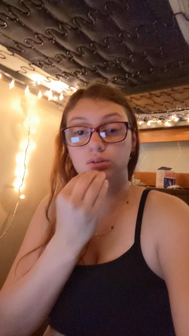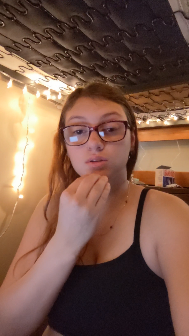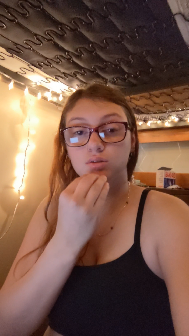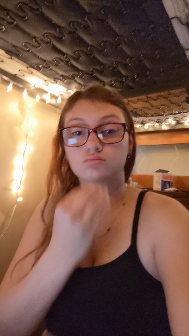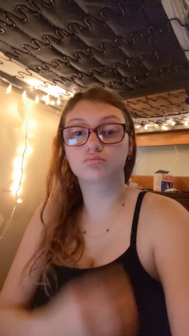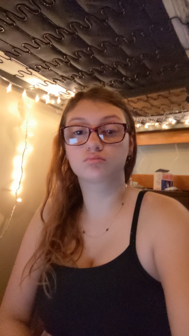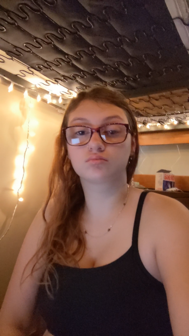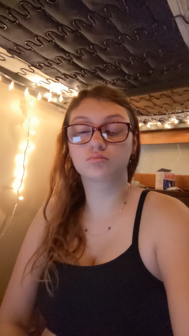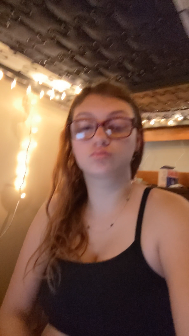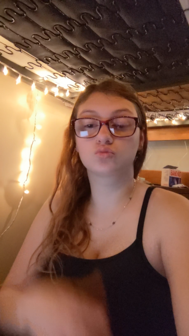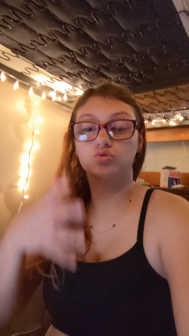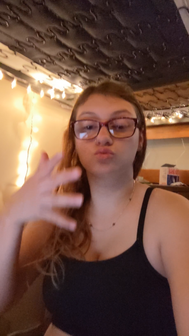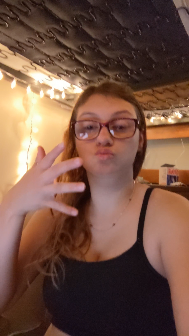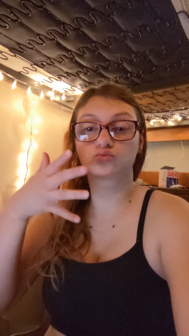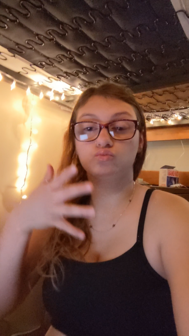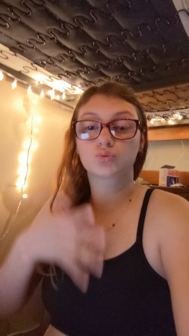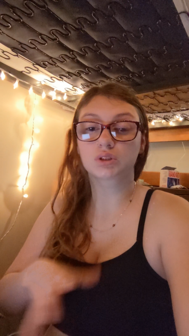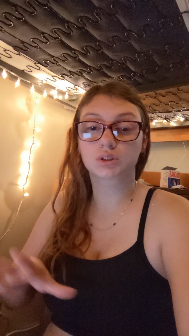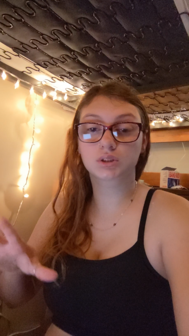dress